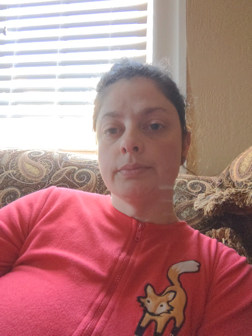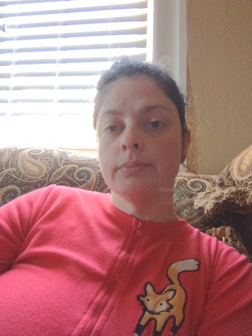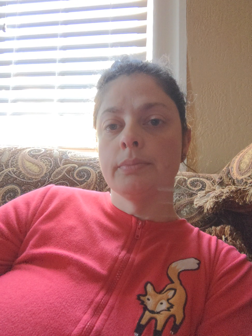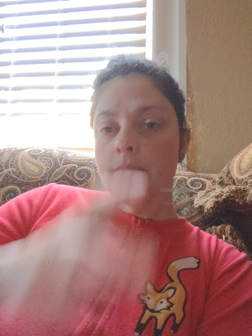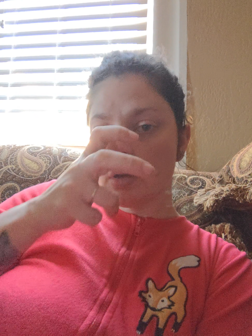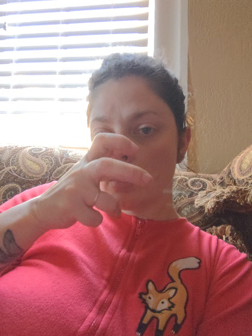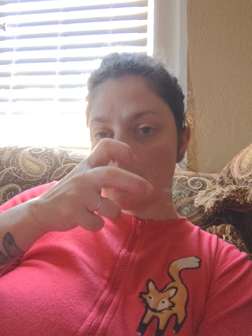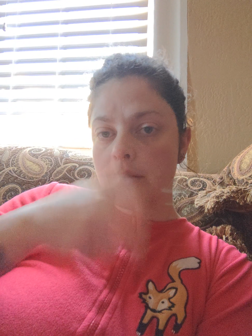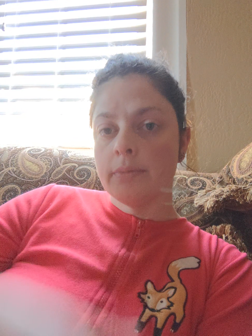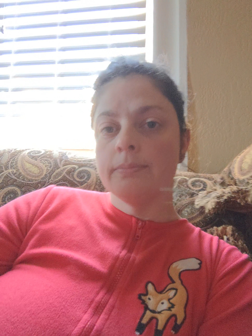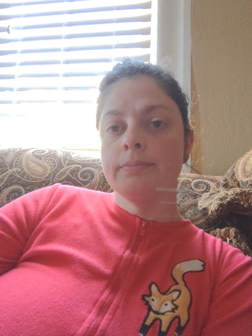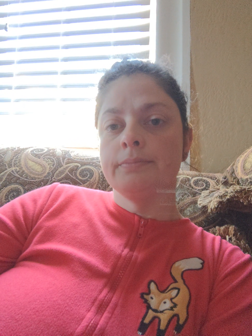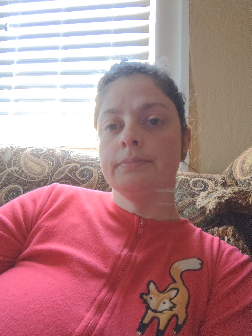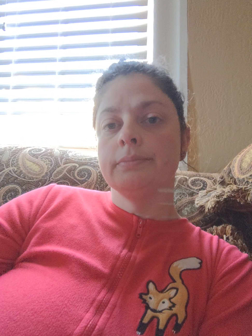bug